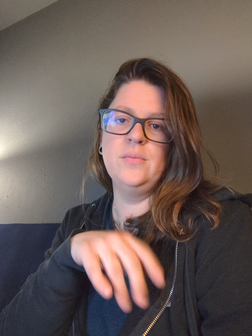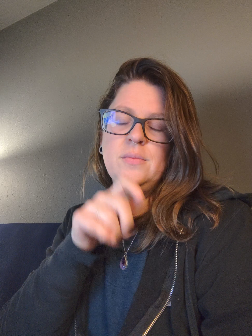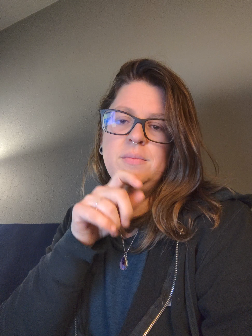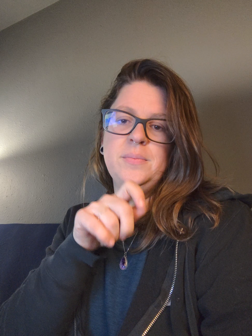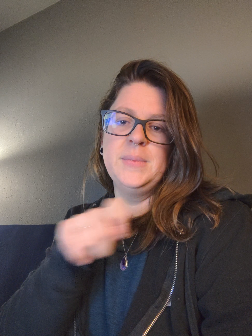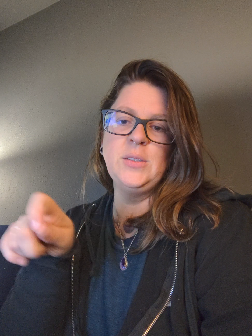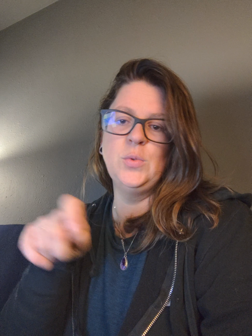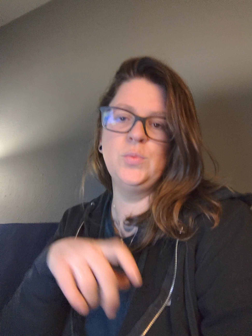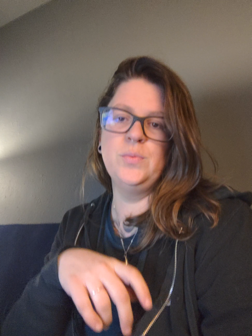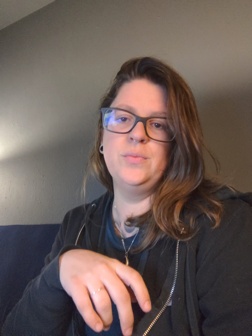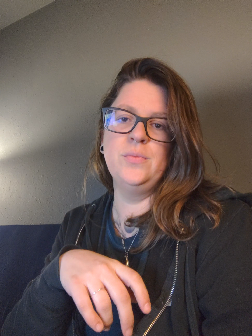pencil